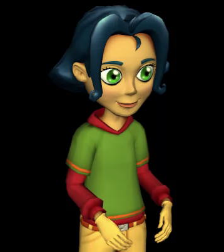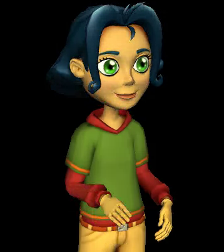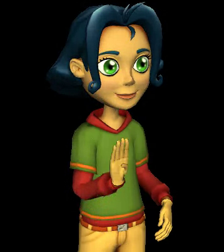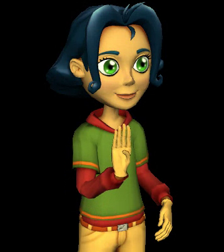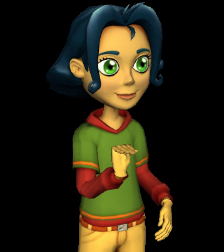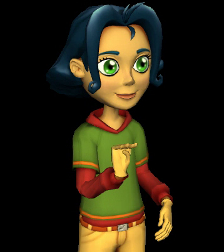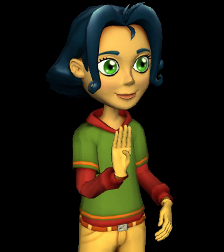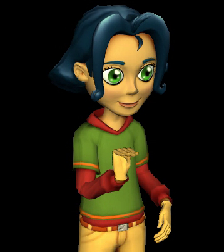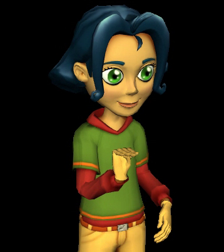أزرق